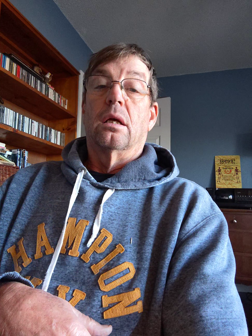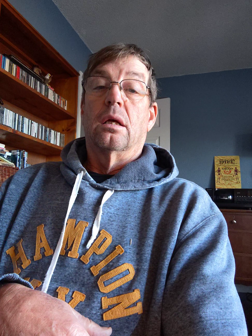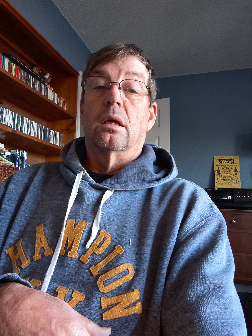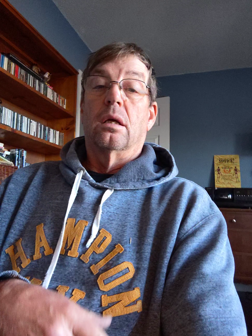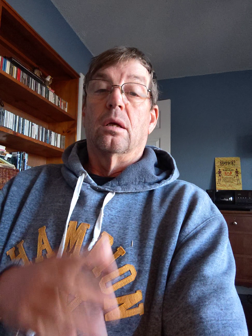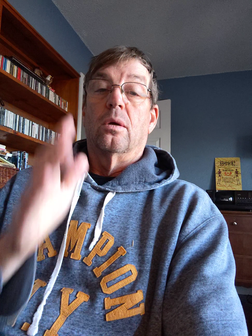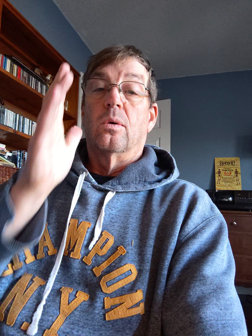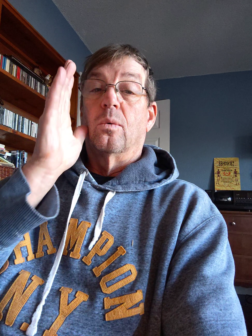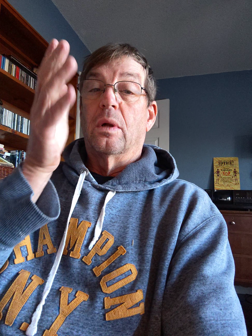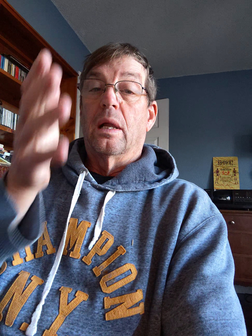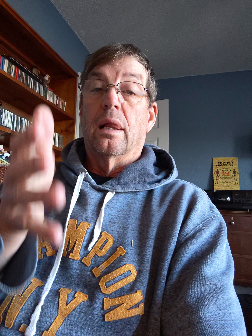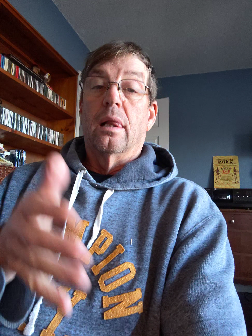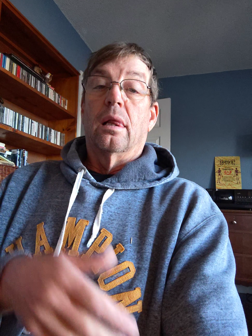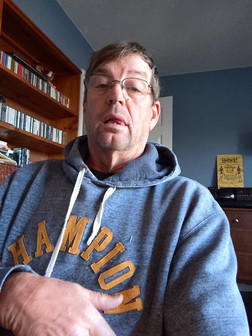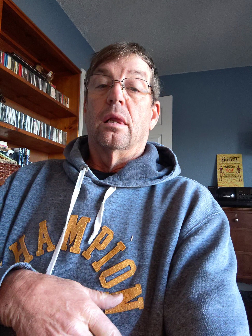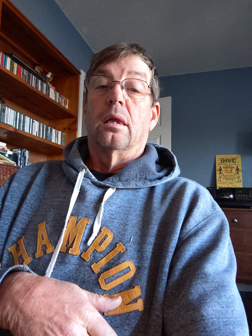will